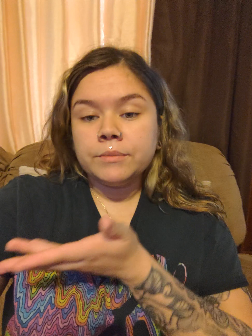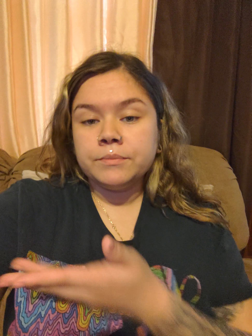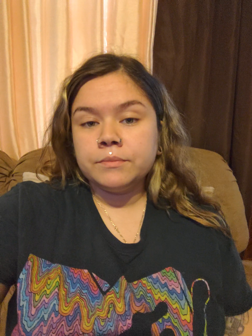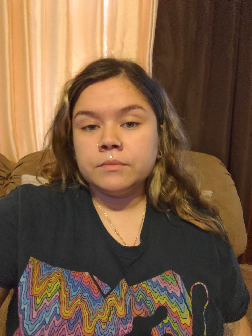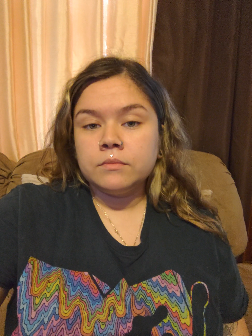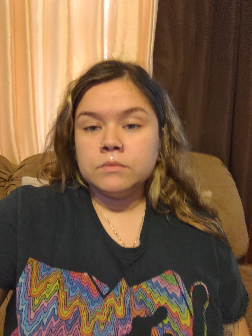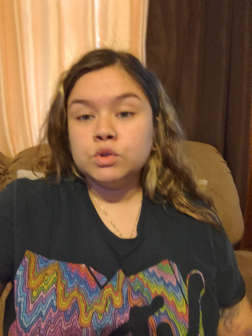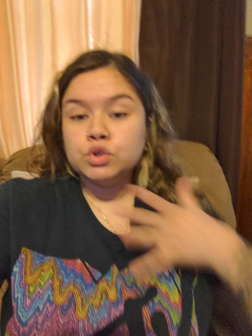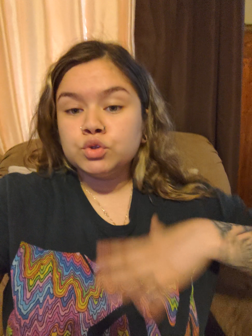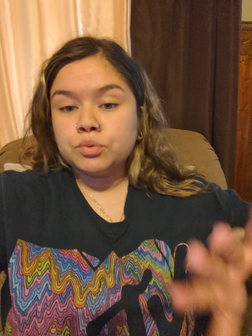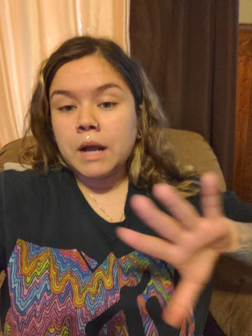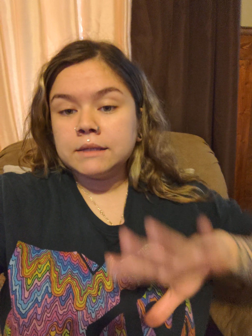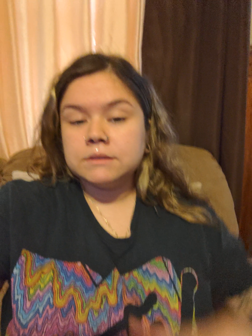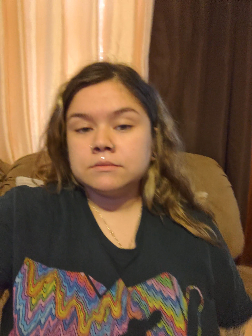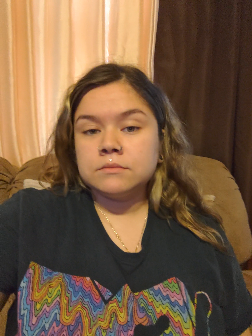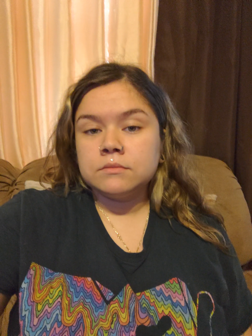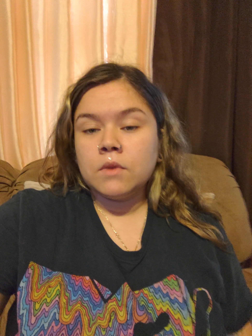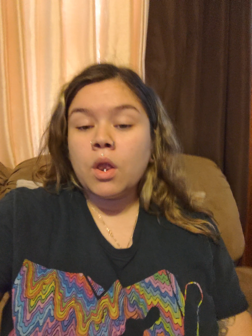dress